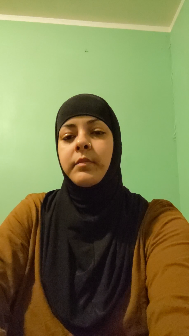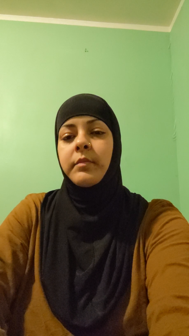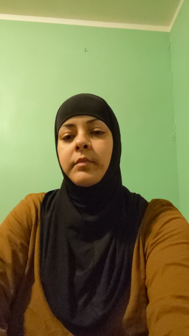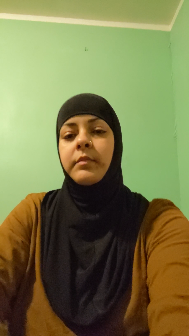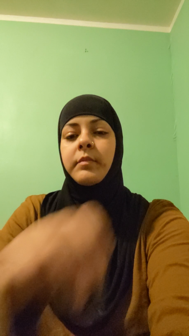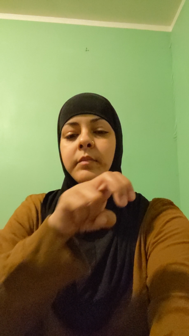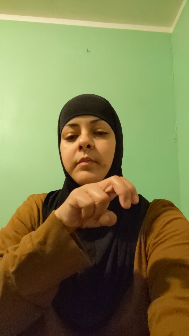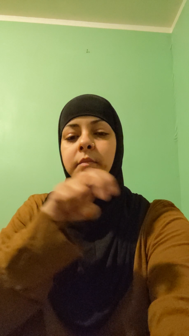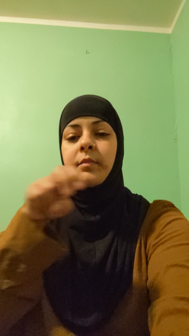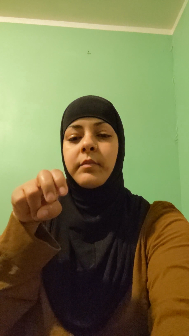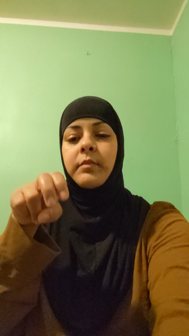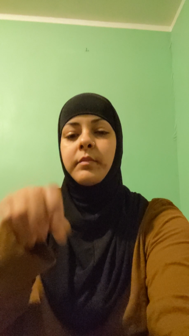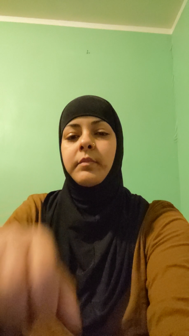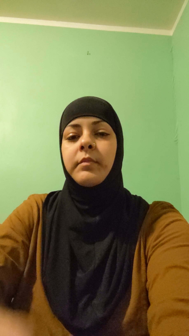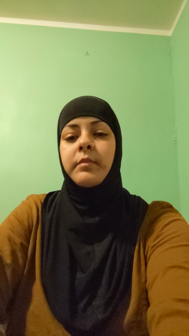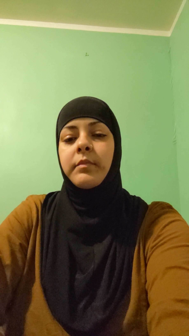bench